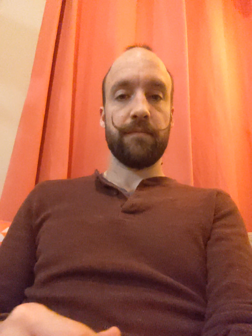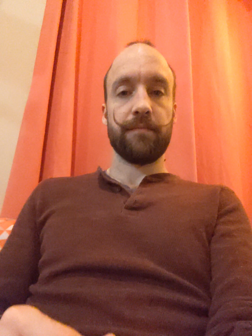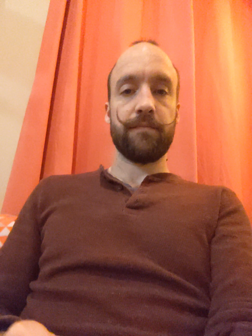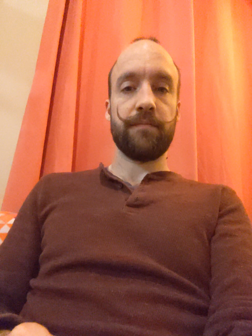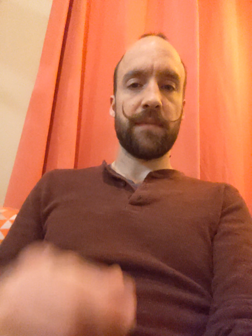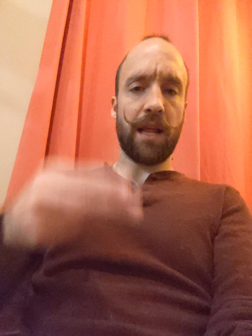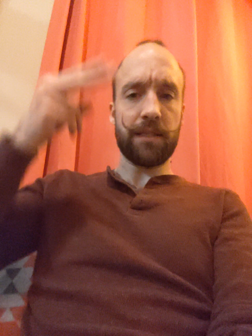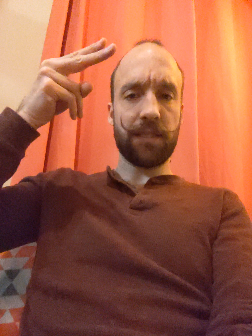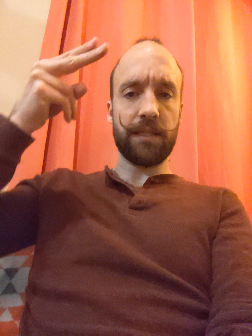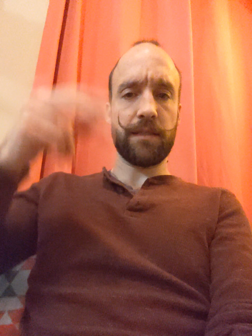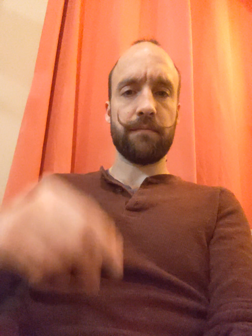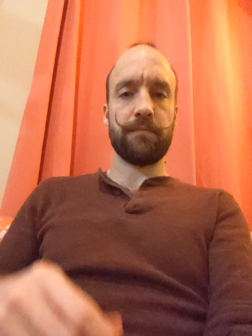high